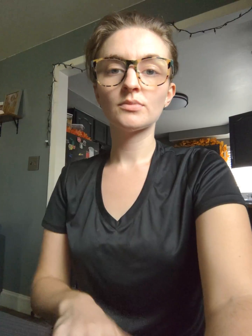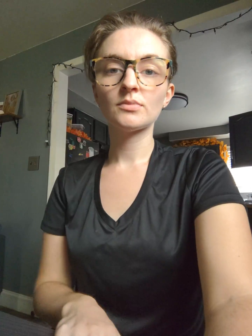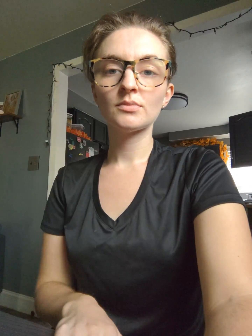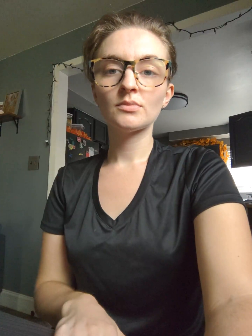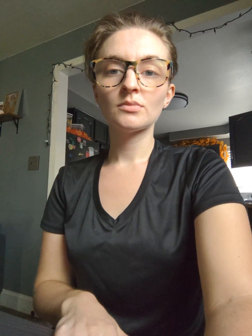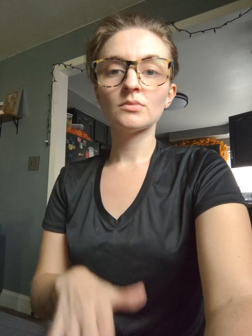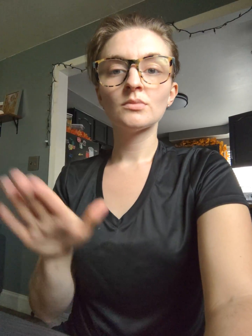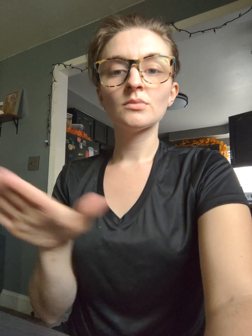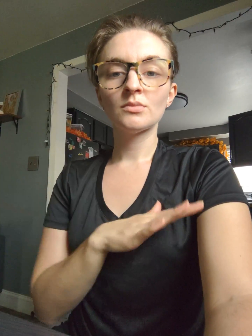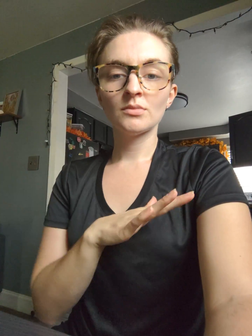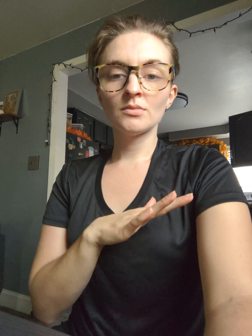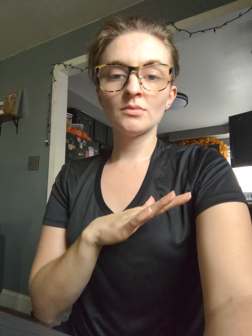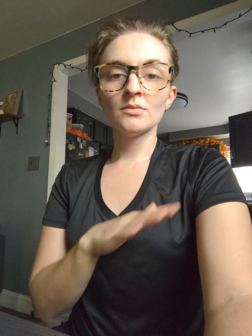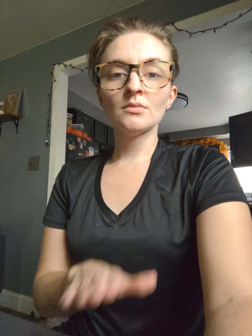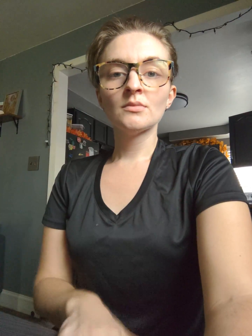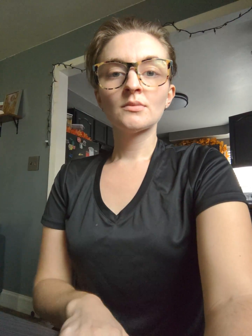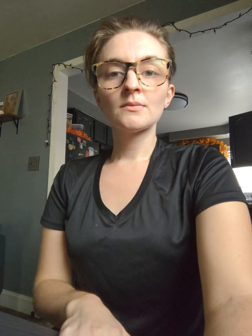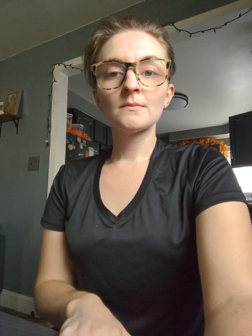full